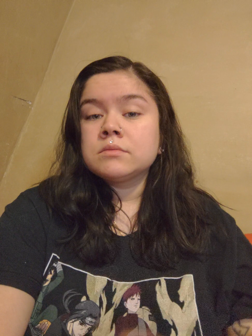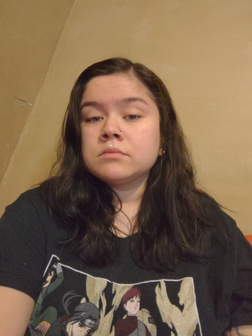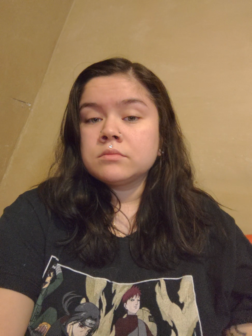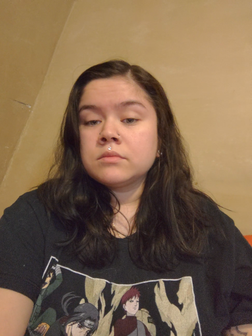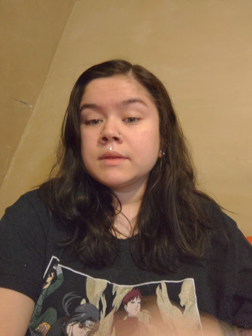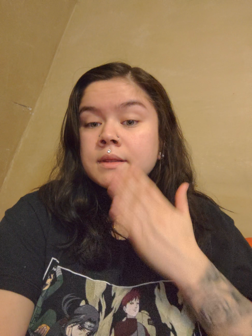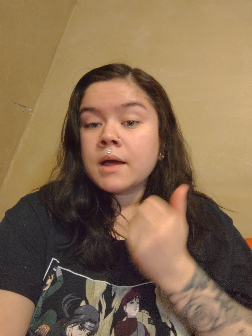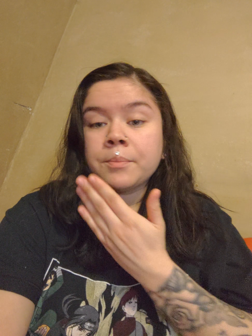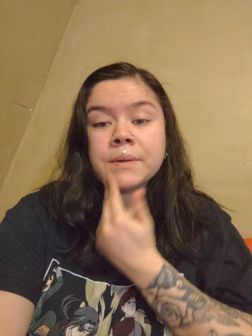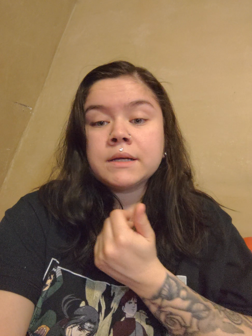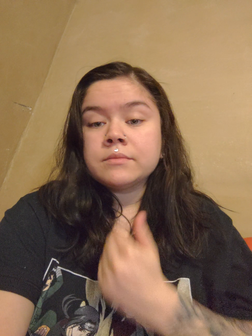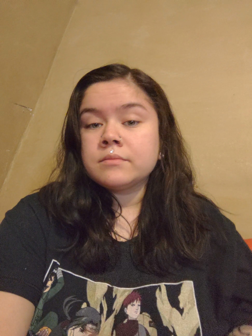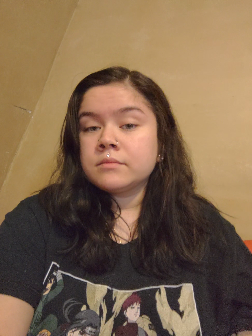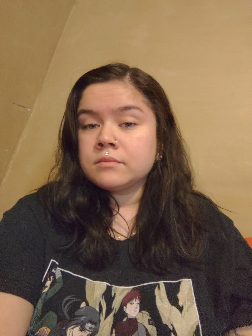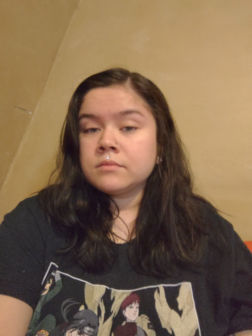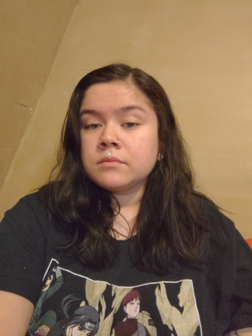napkin